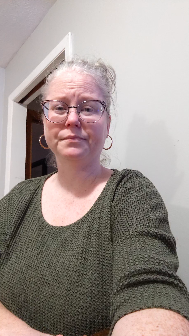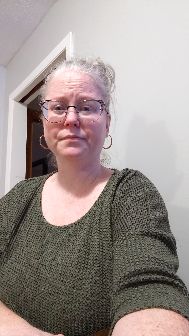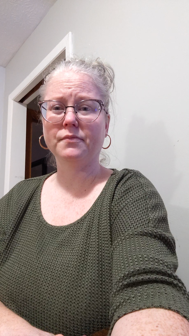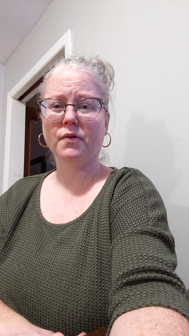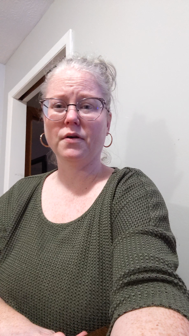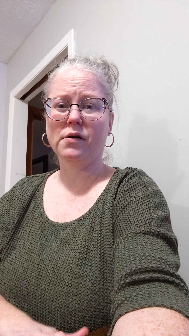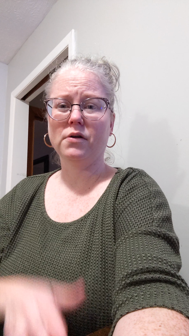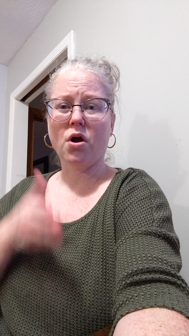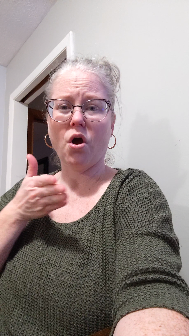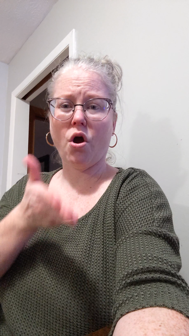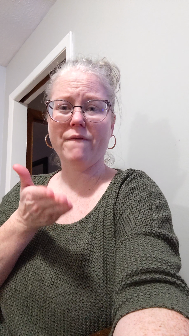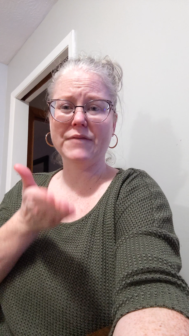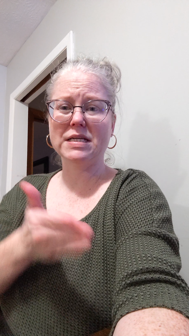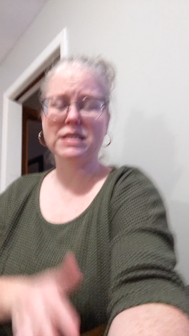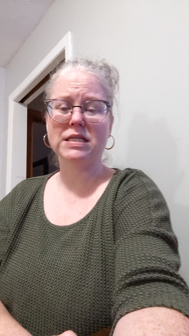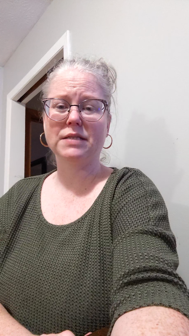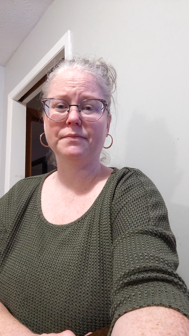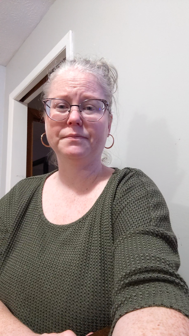oven